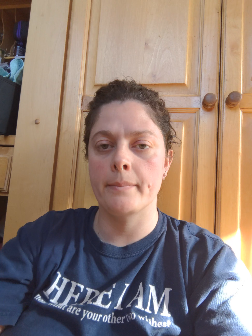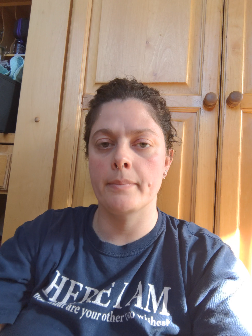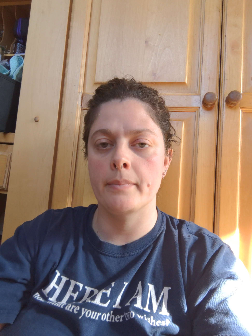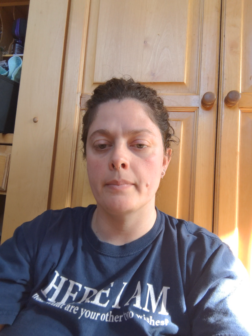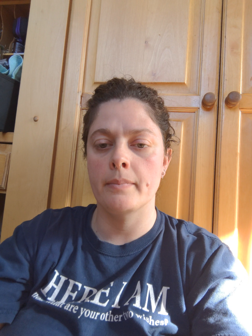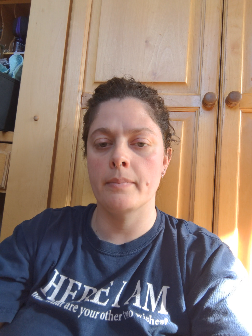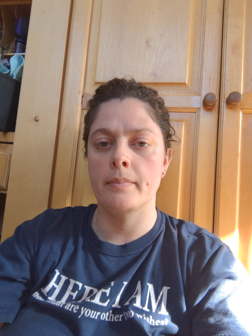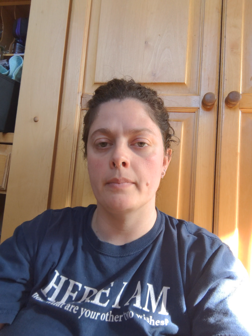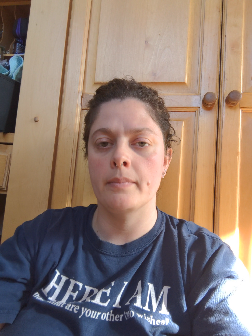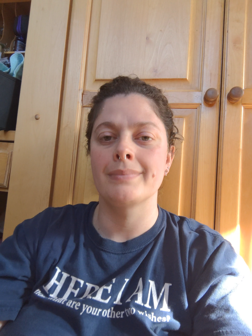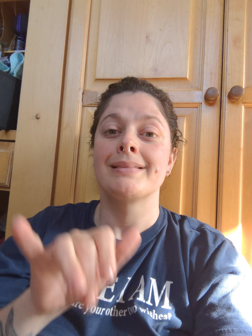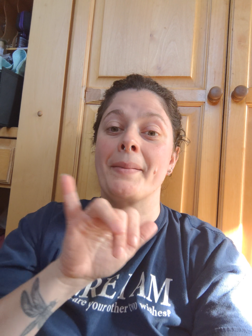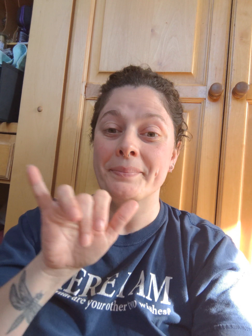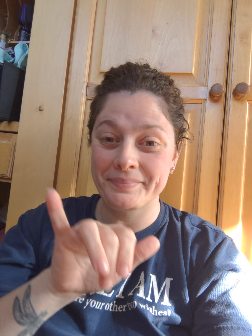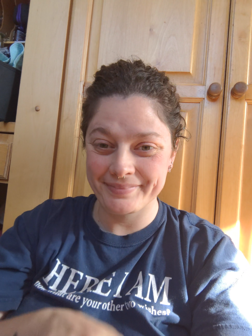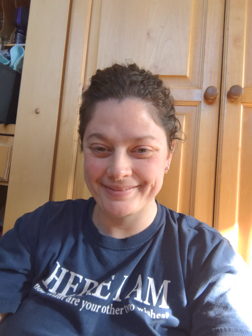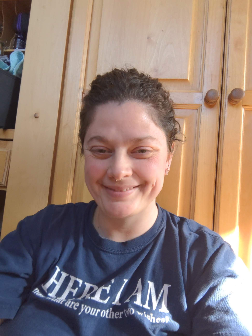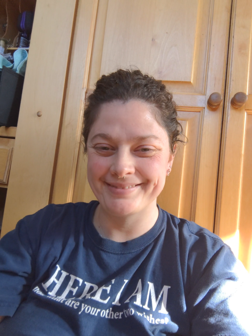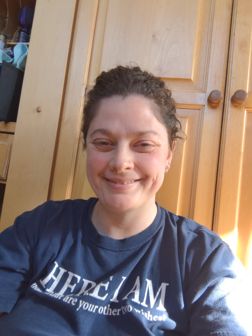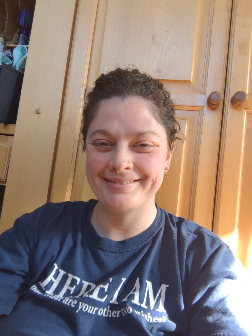same